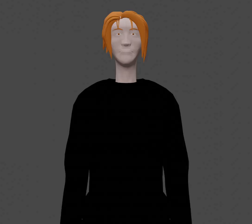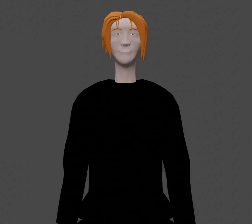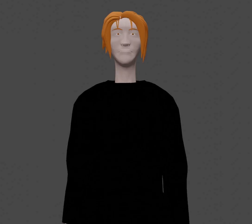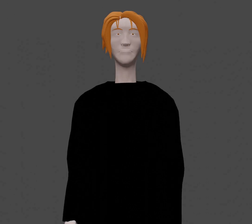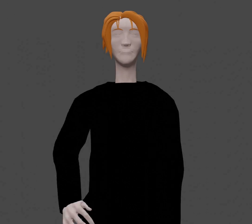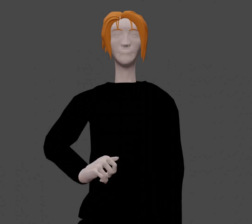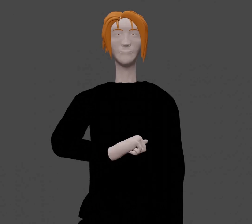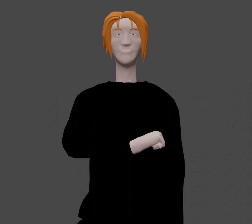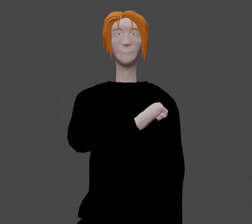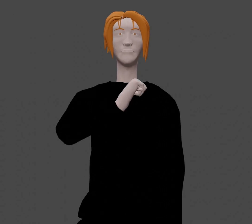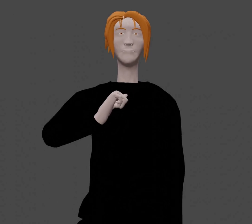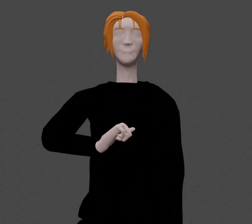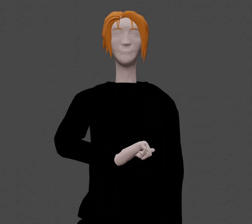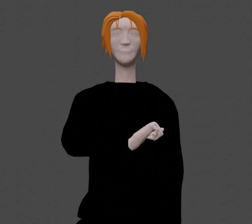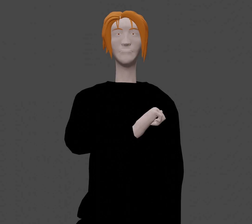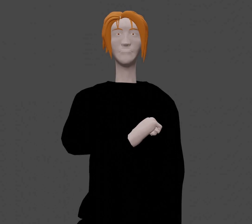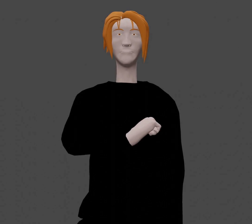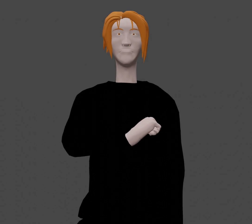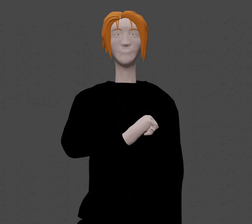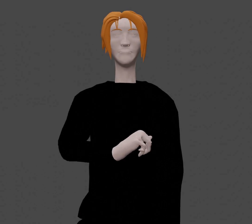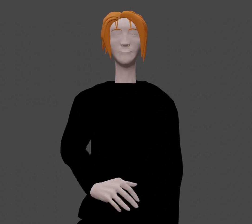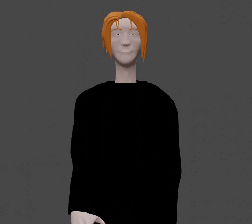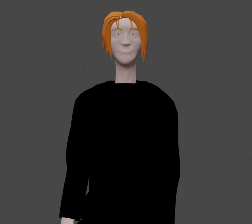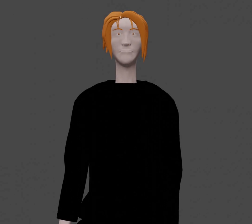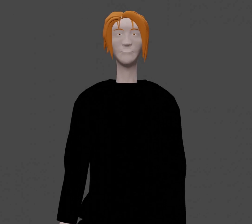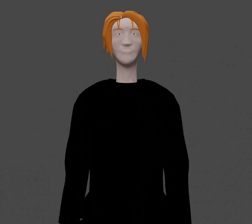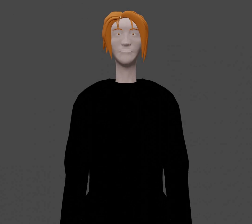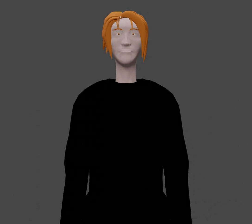Attitude